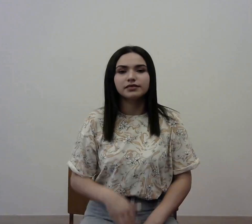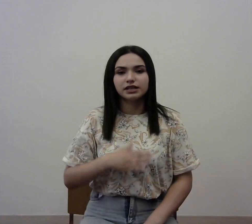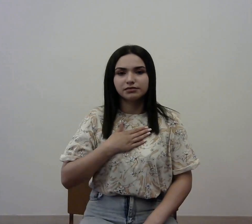mən